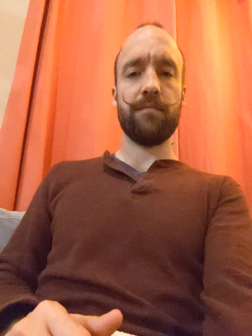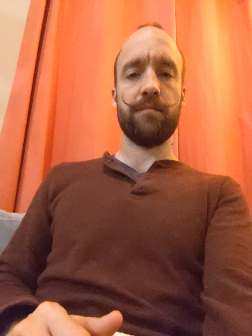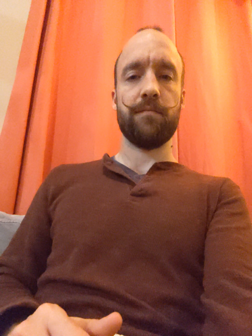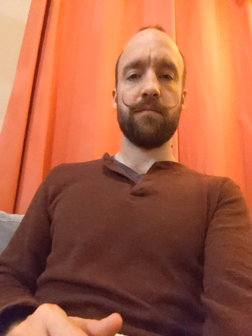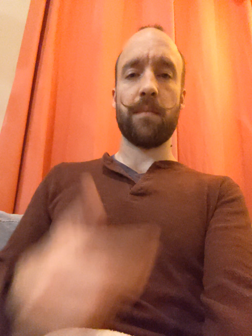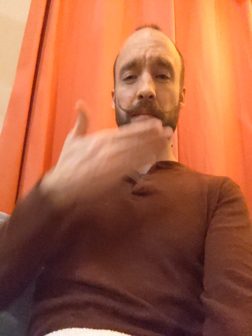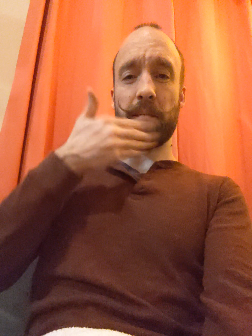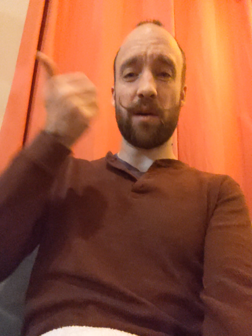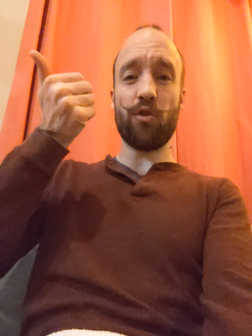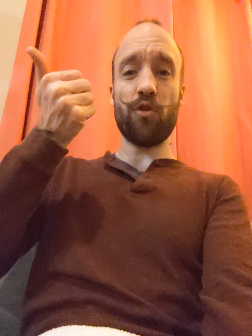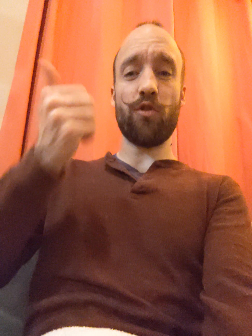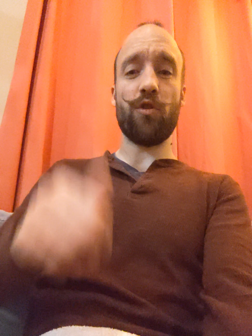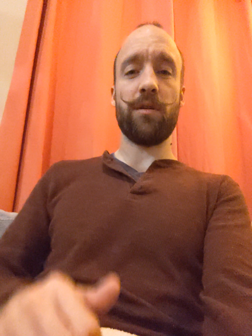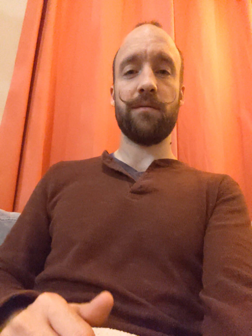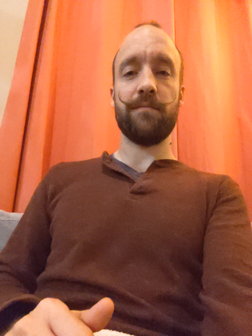better